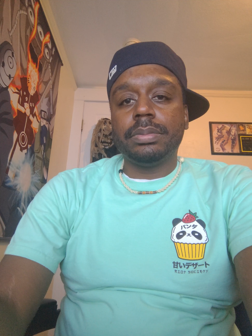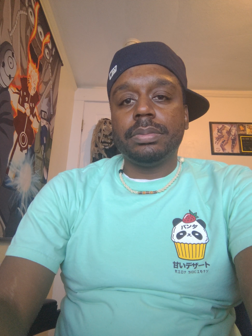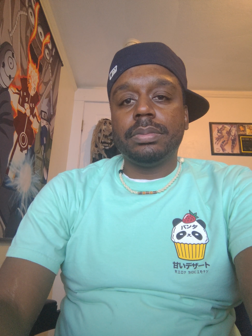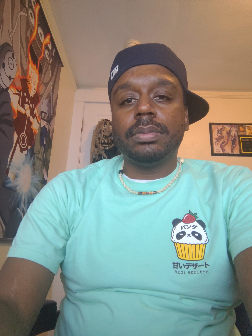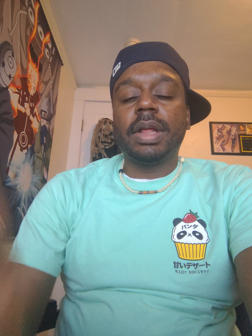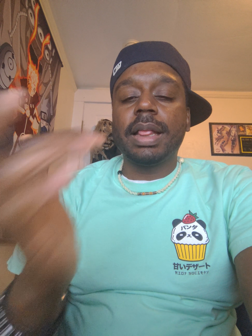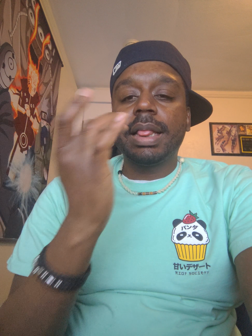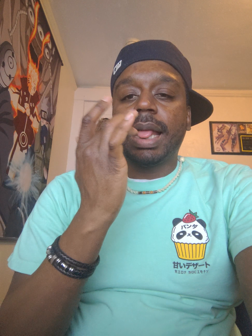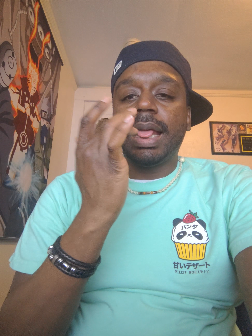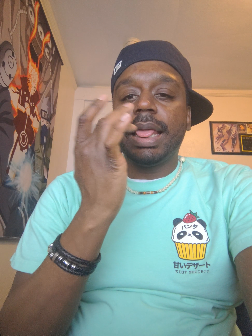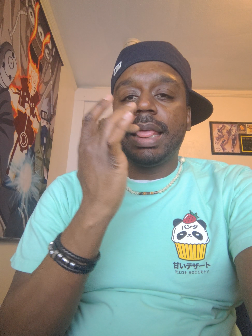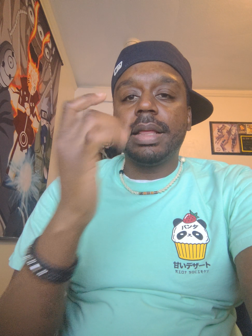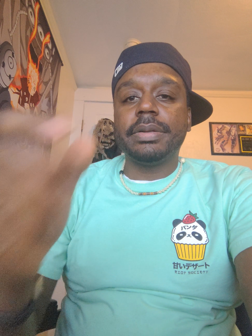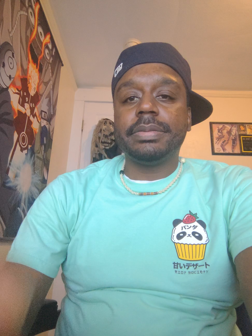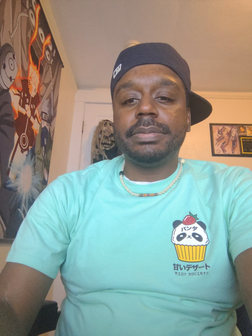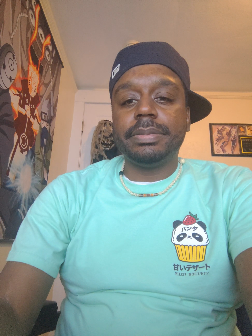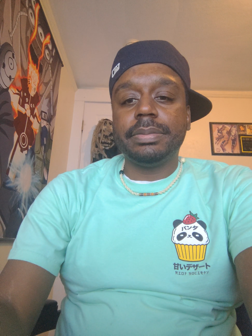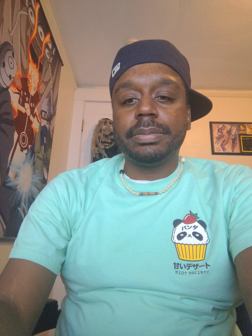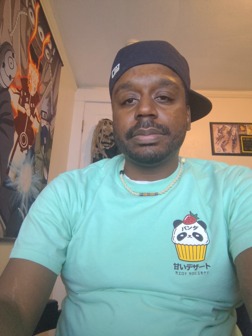taste